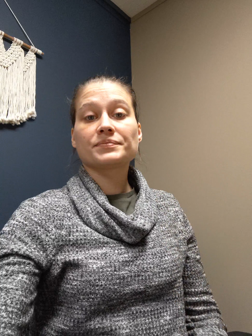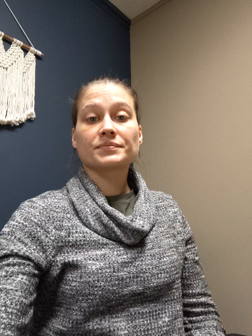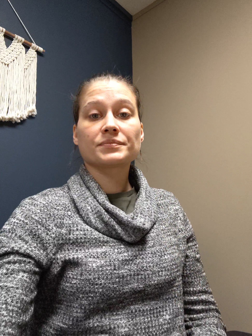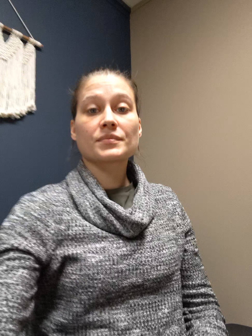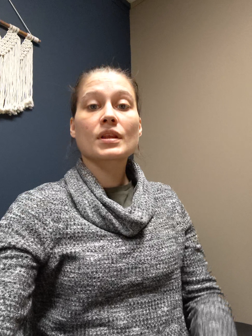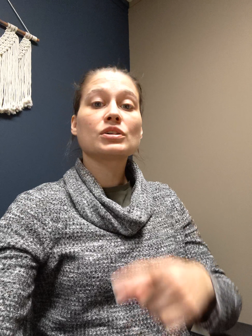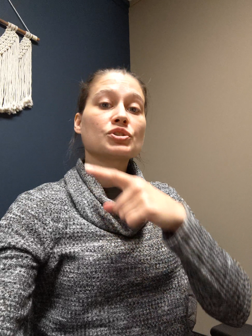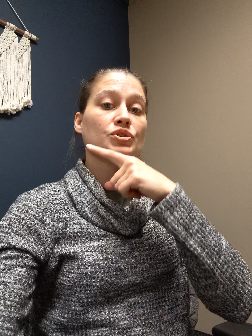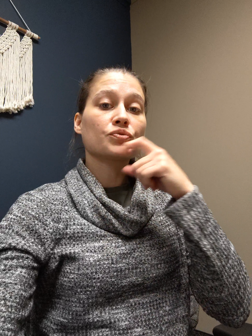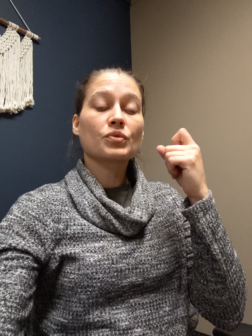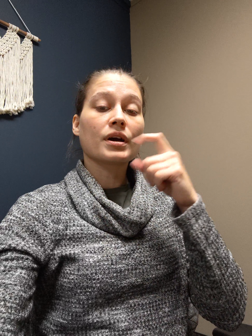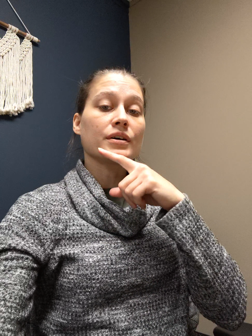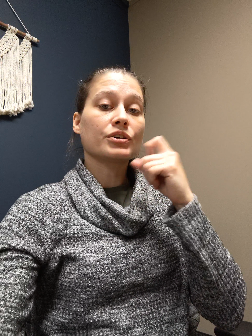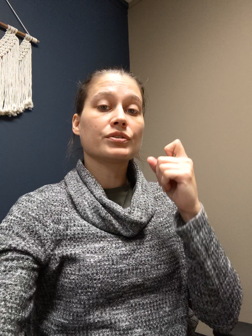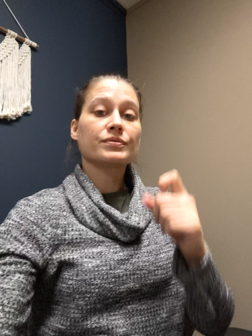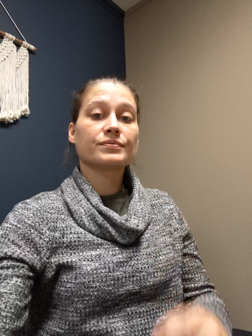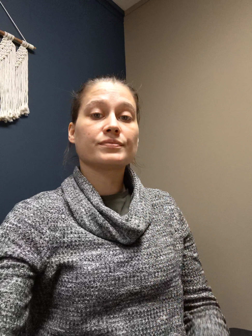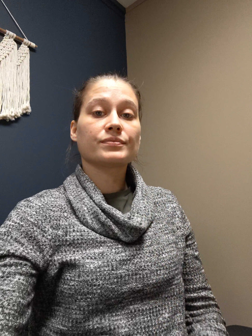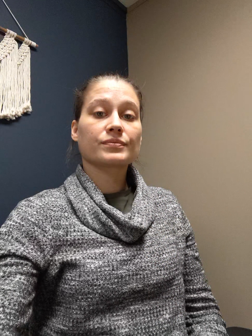dryer